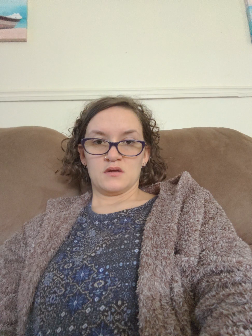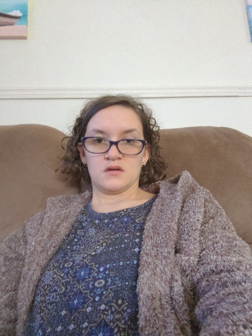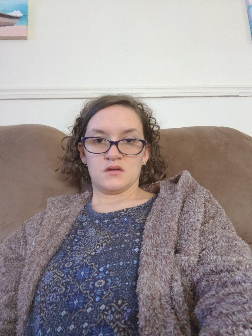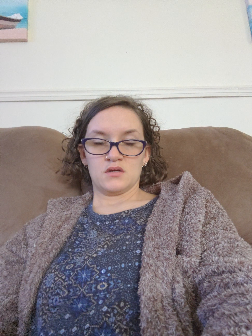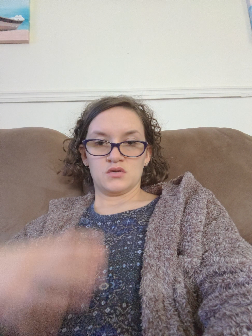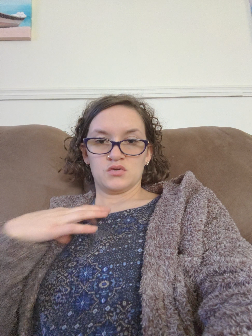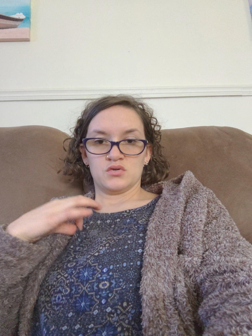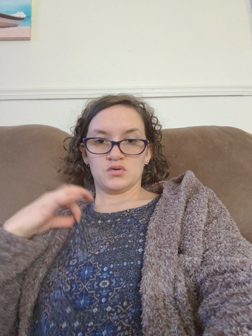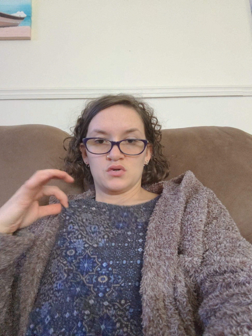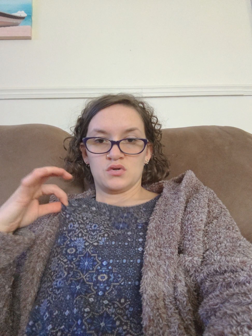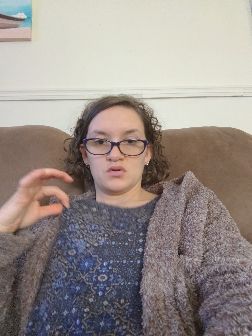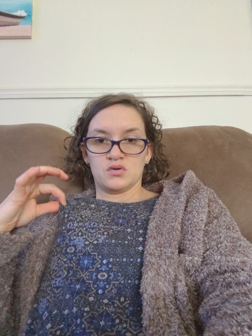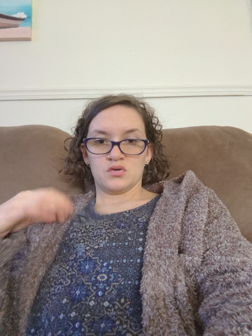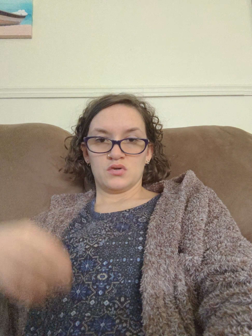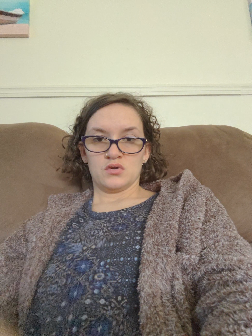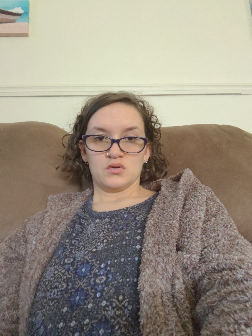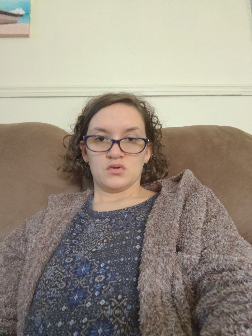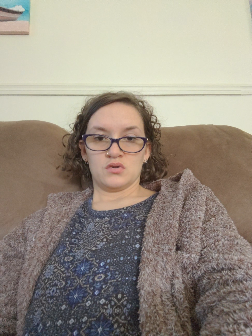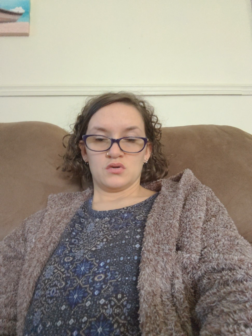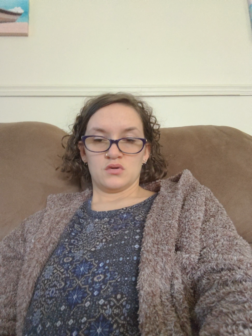shirt